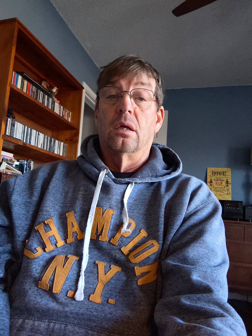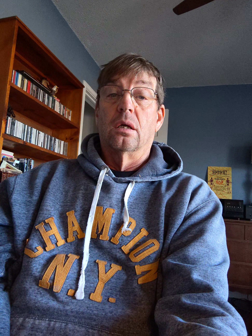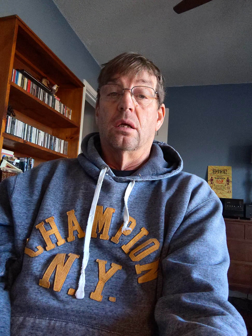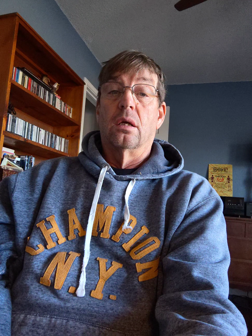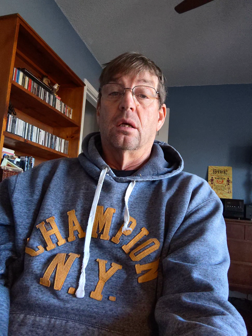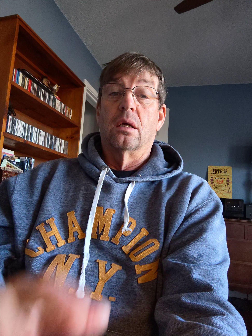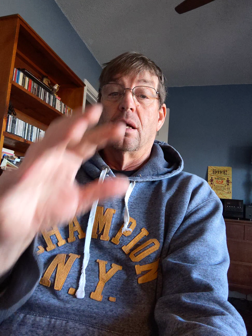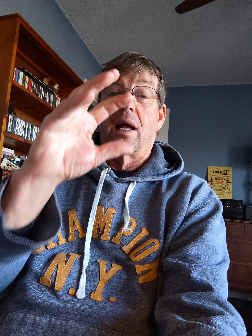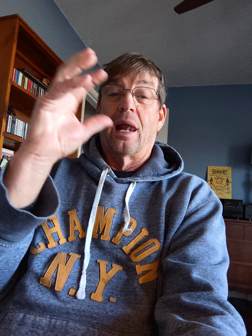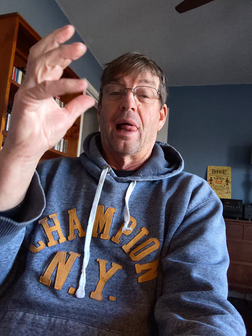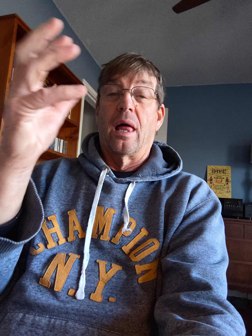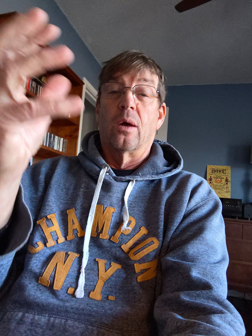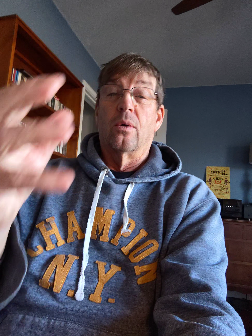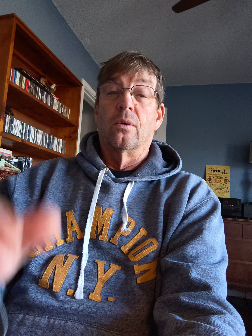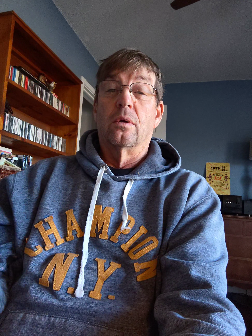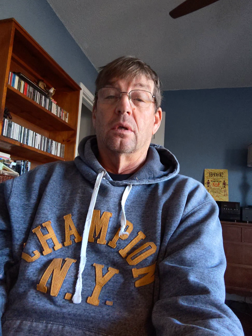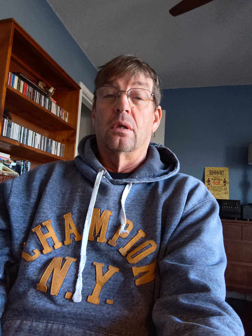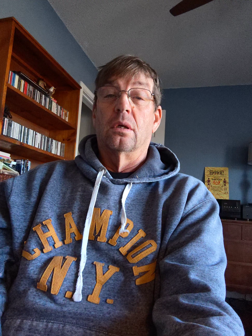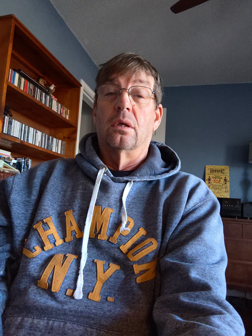cloud